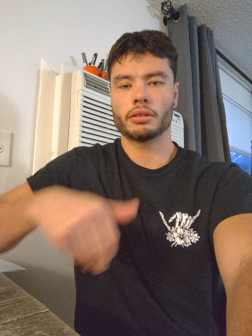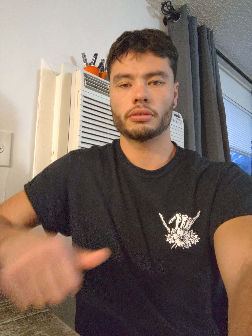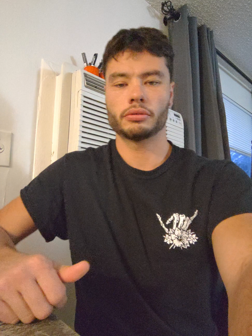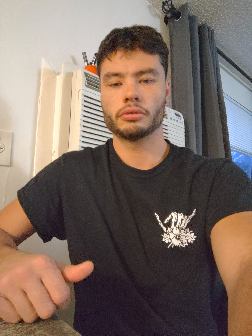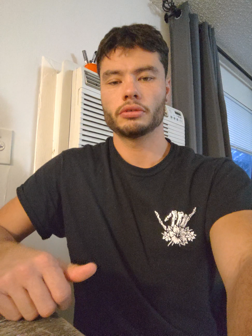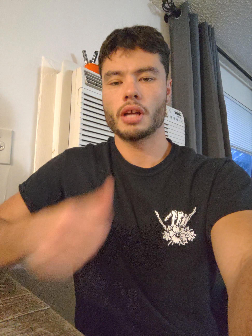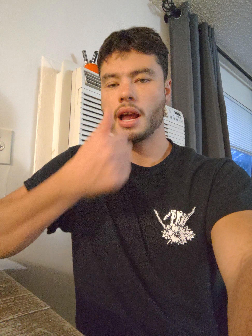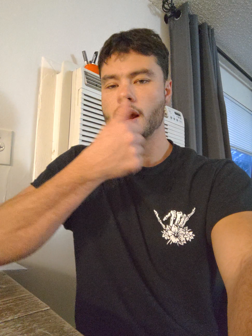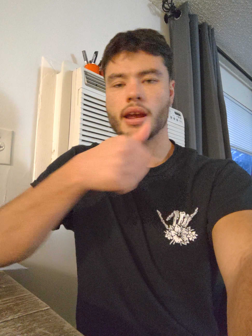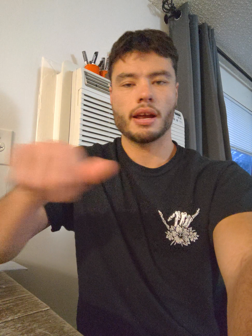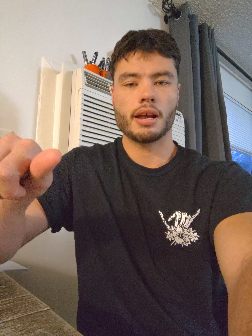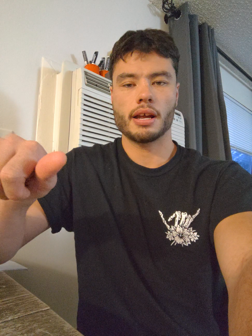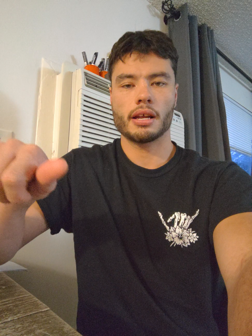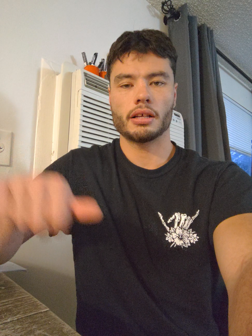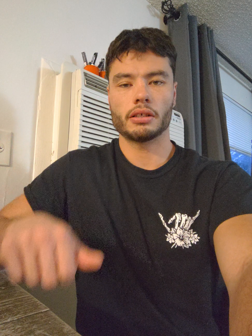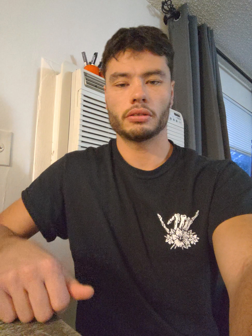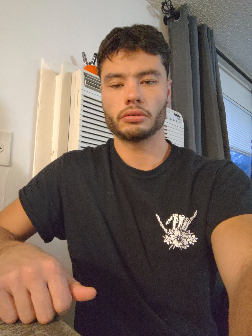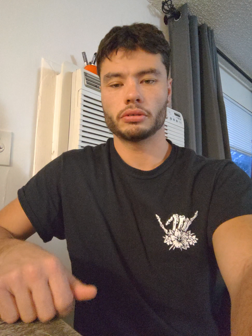any